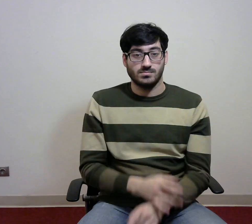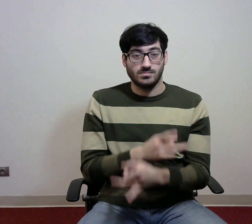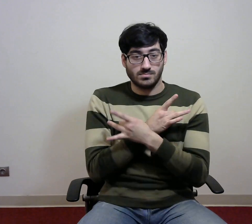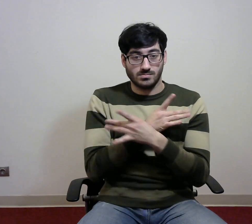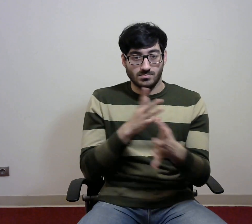bayram